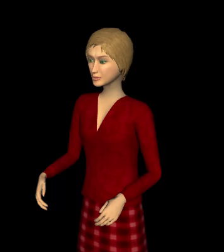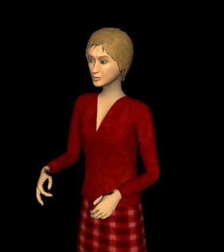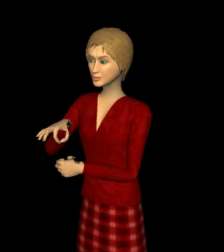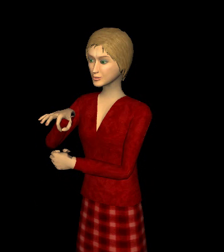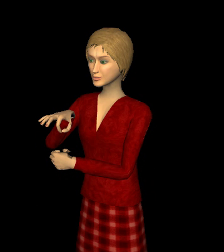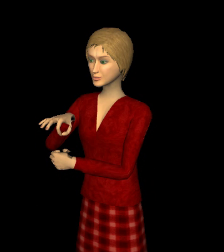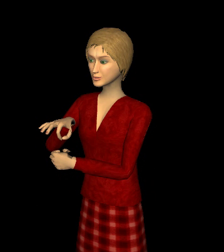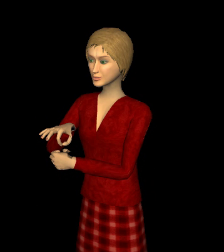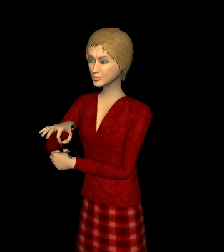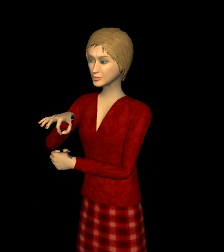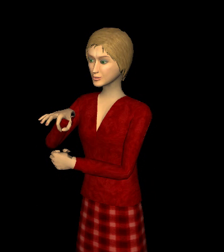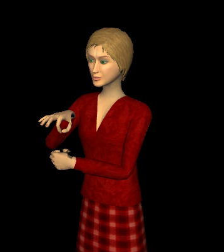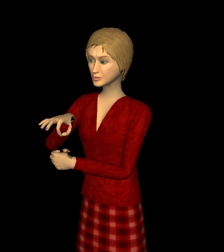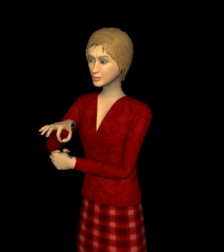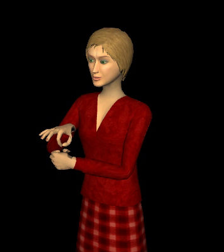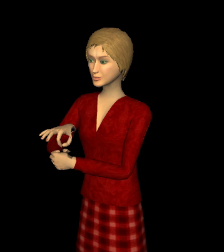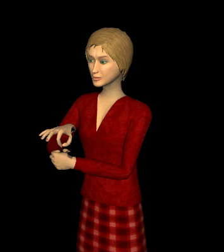شاي